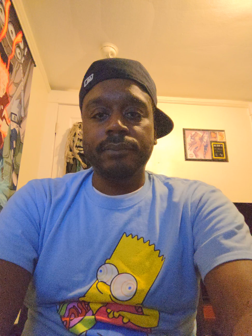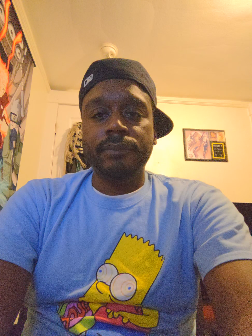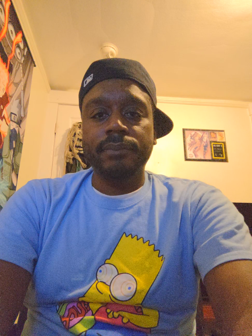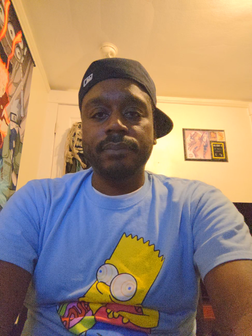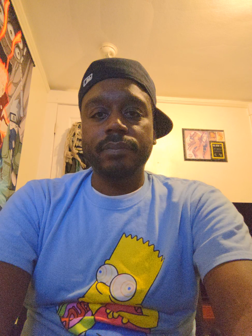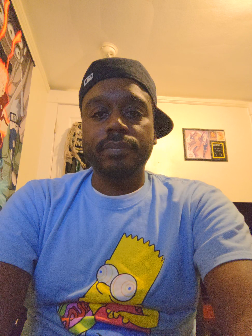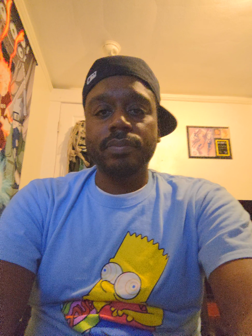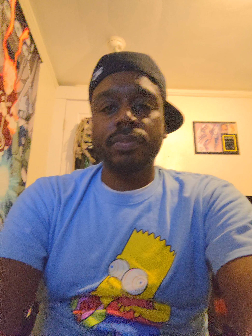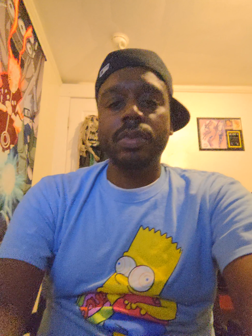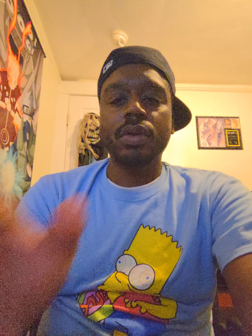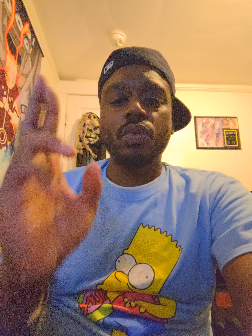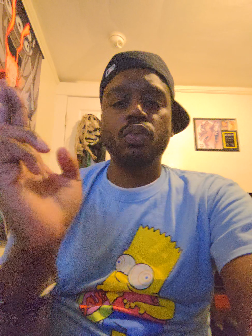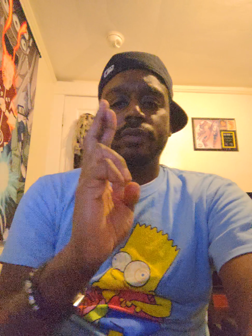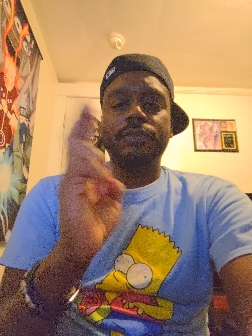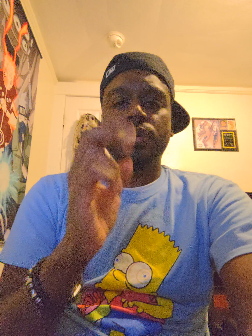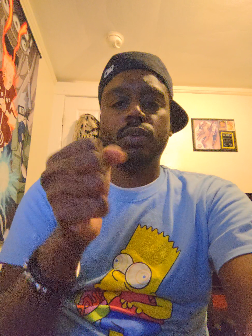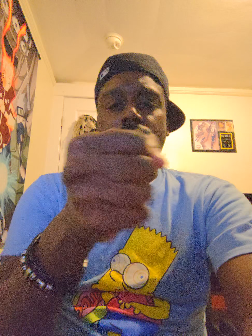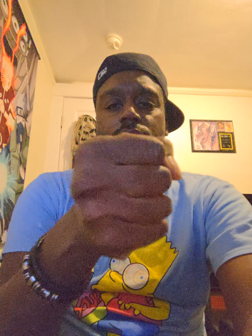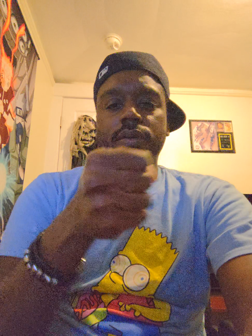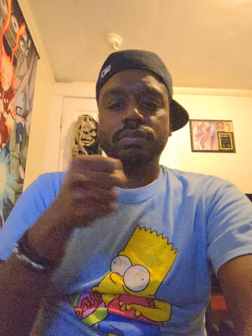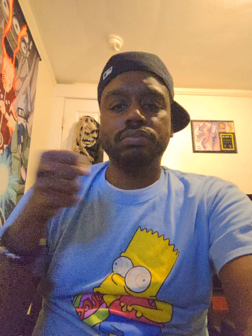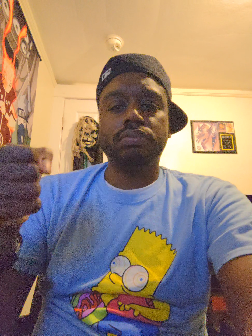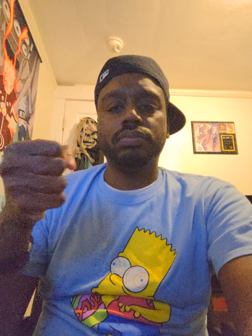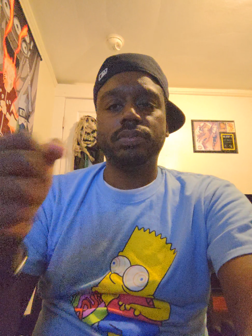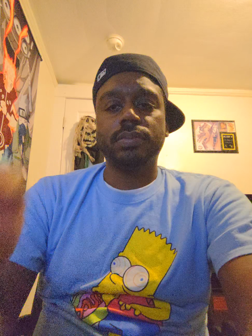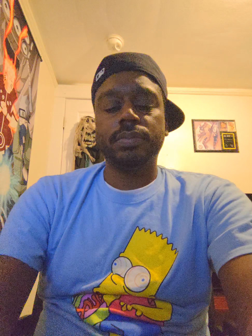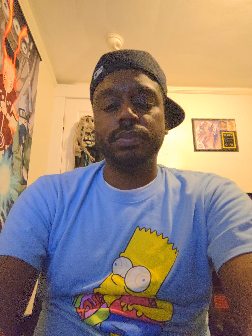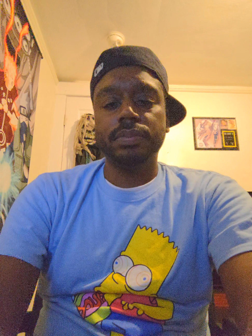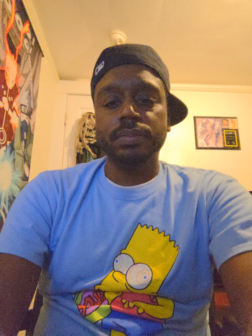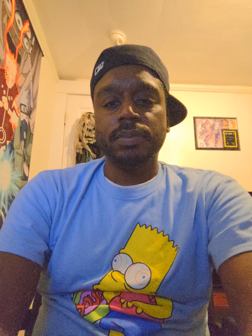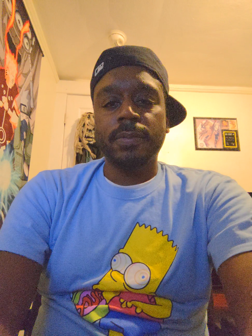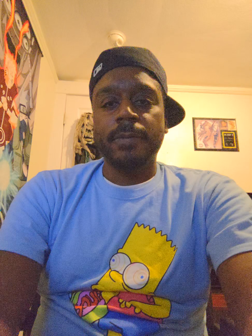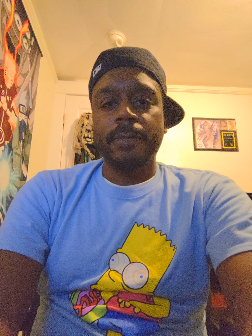refrigerator